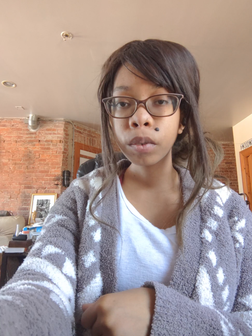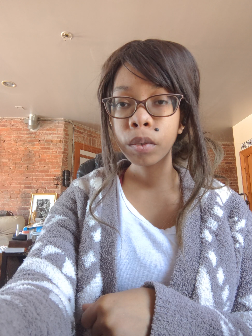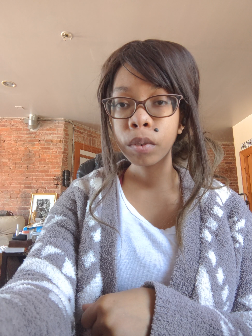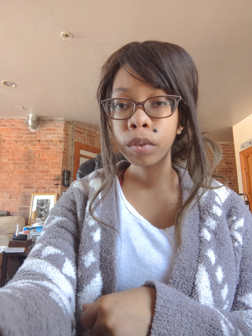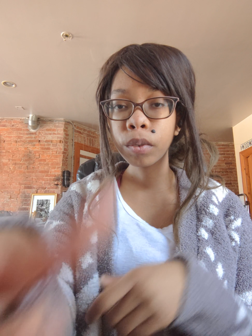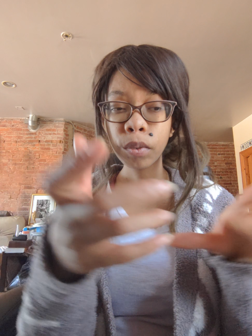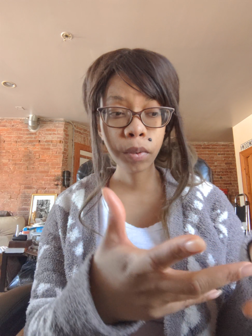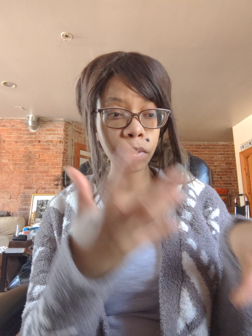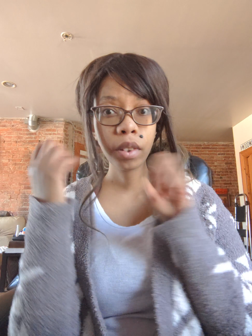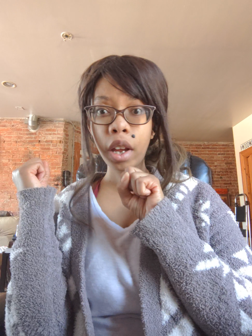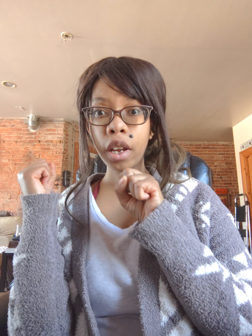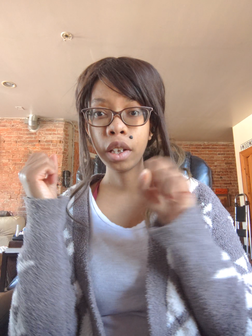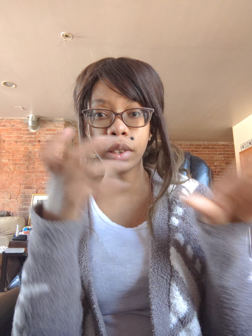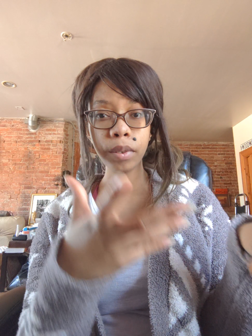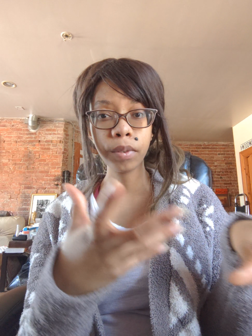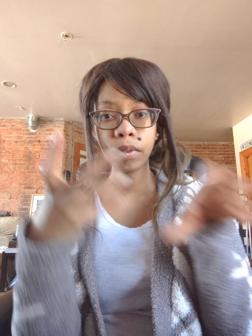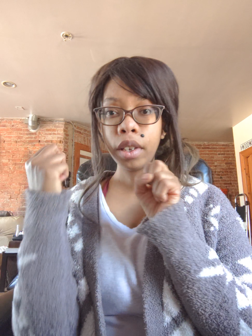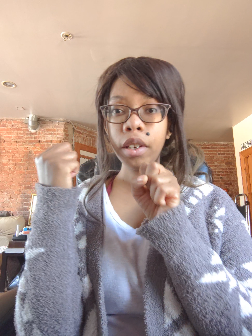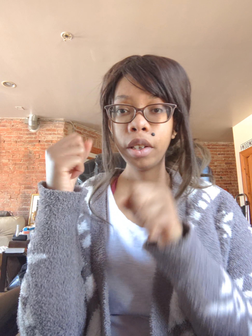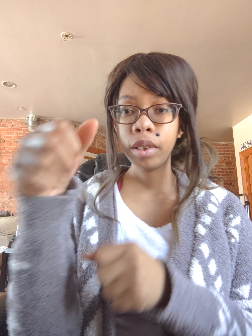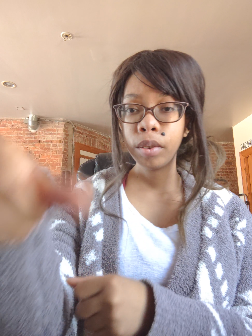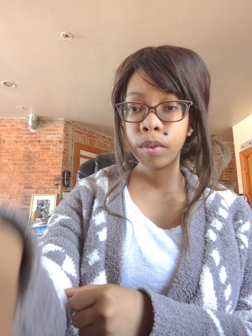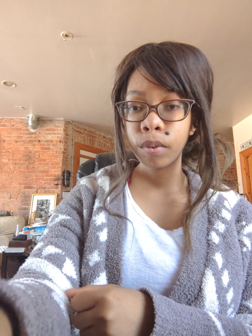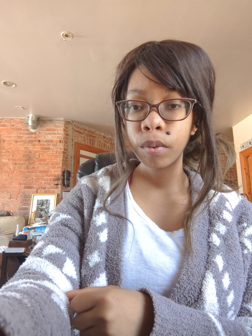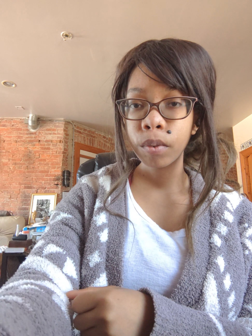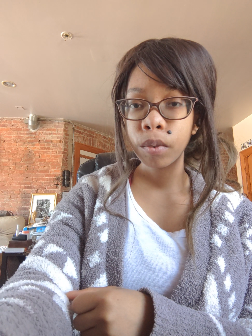fast